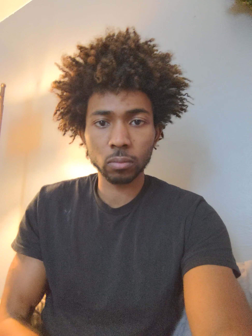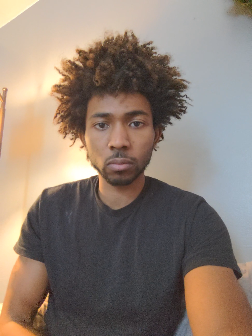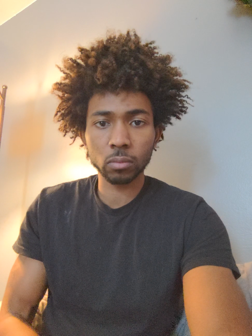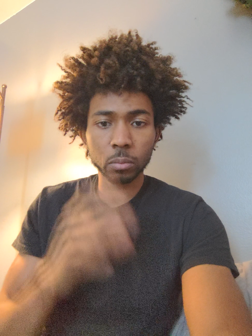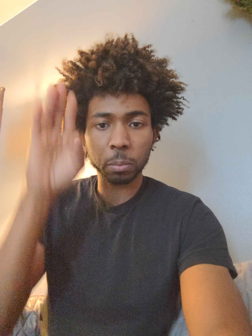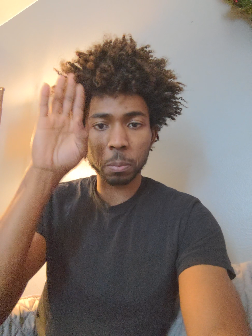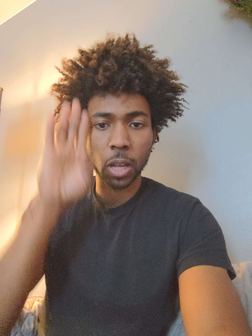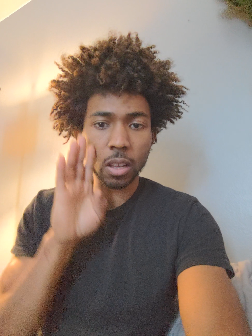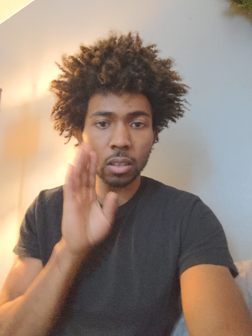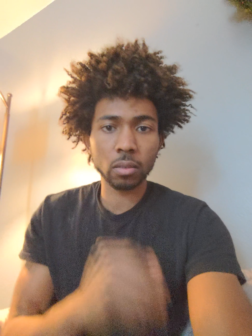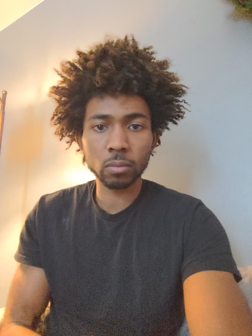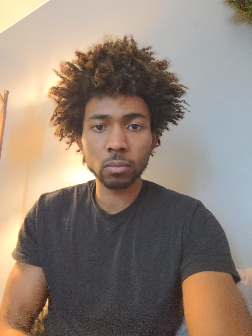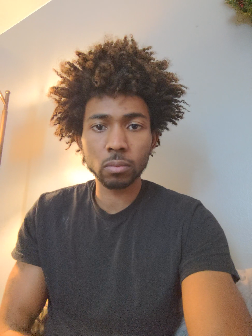brown